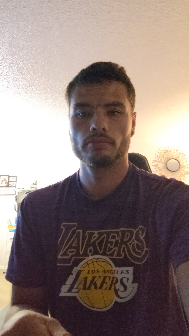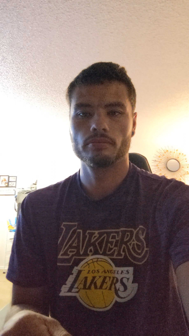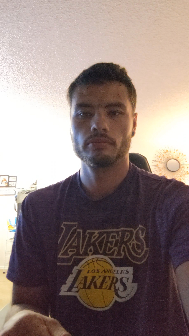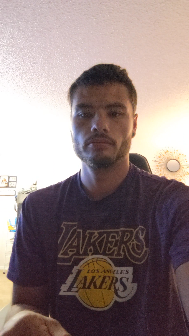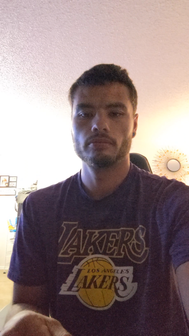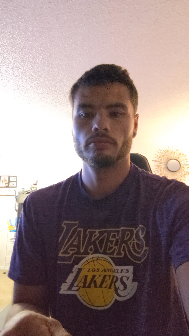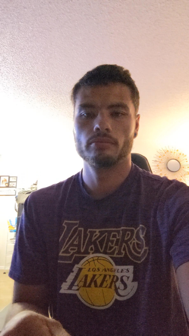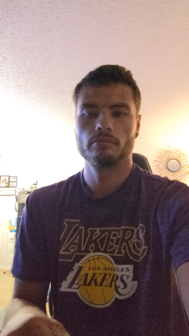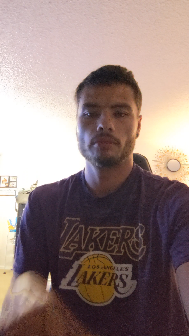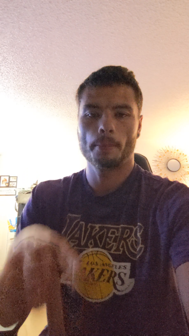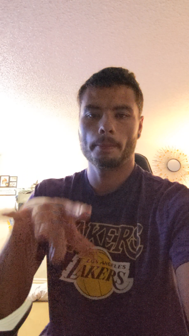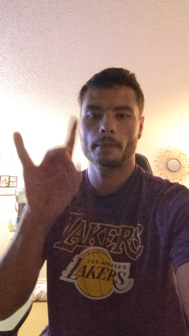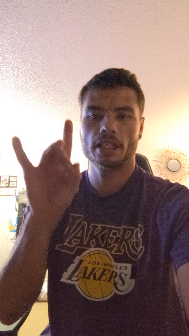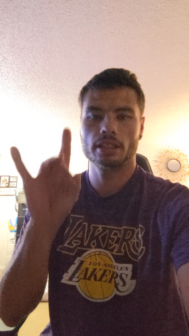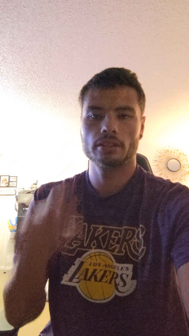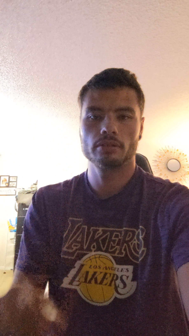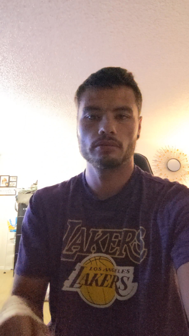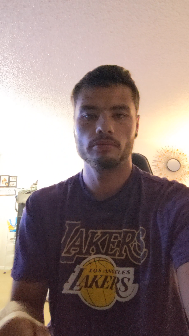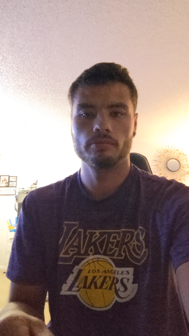pick